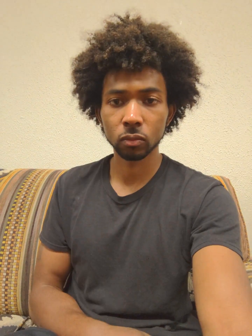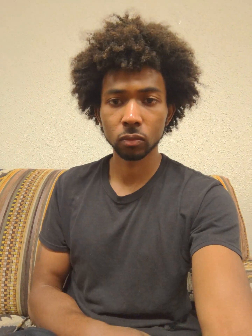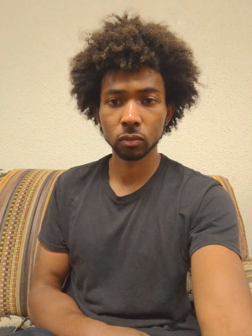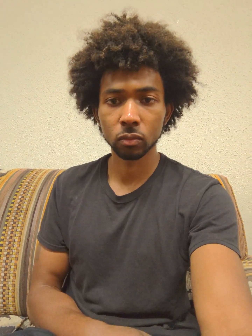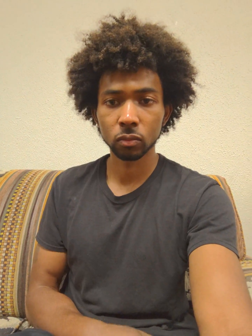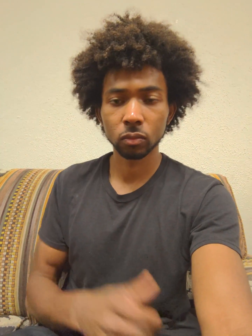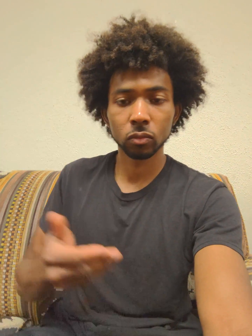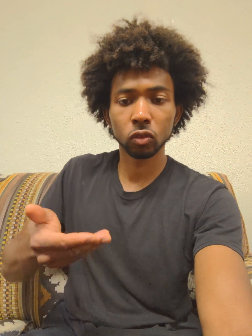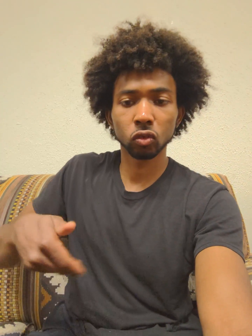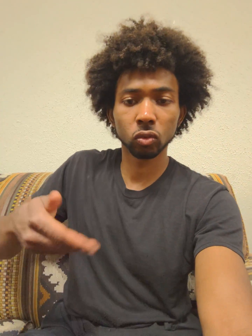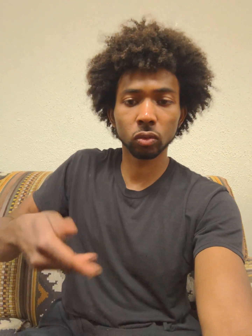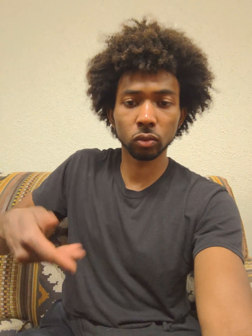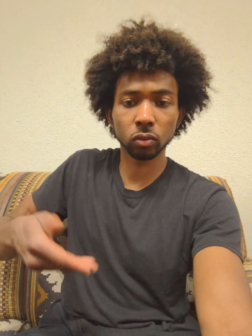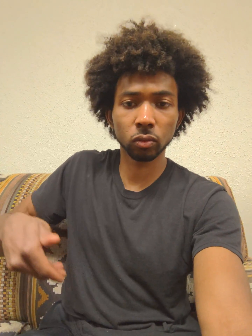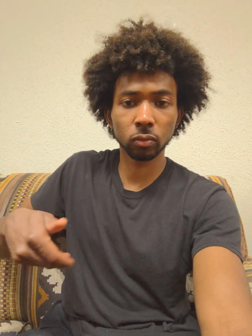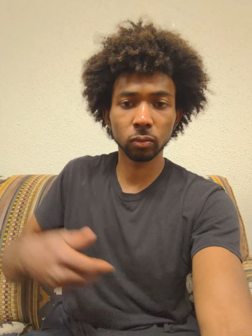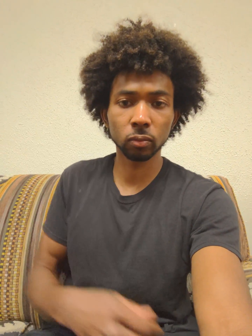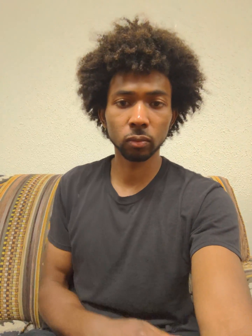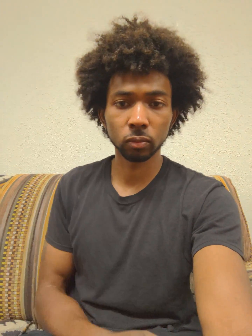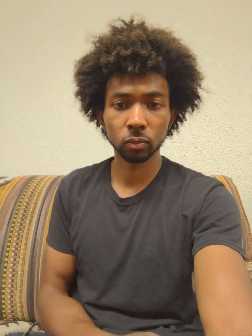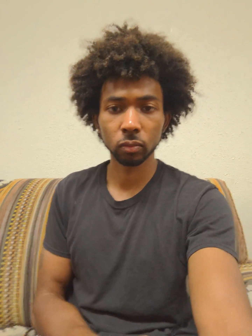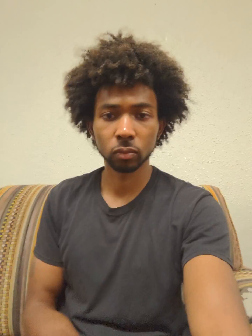shorts